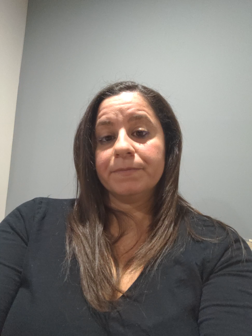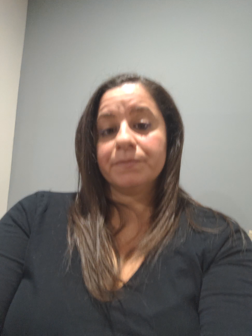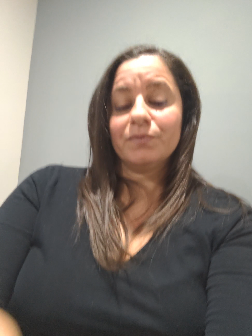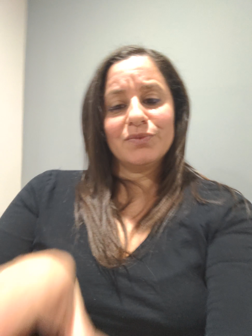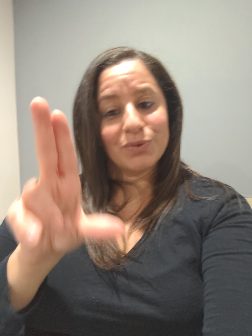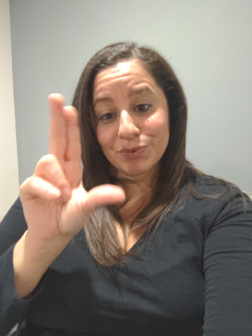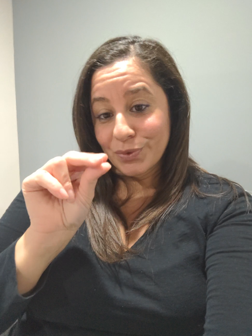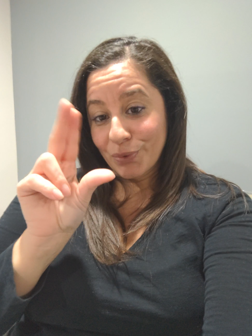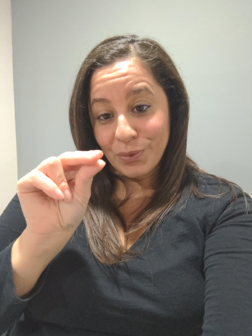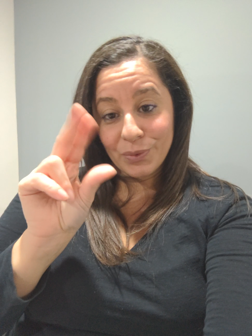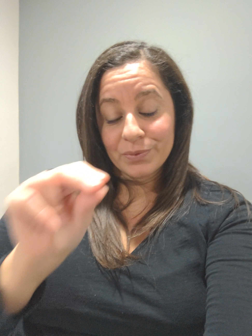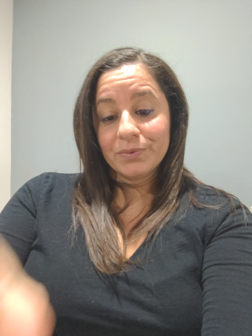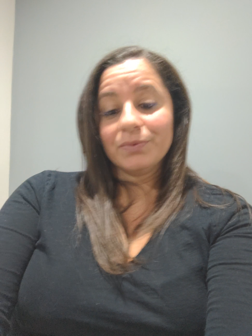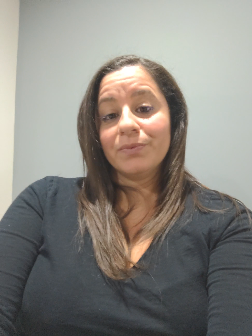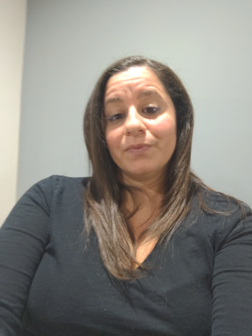no